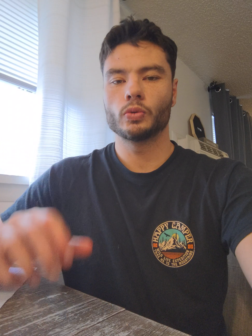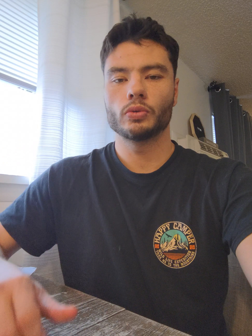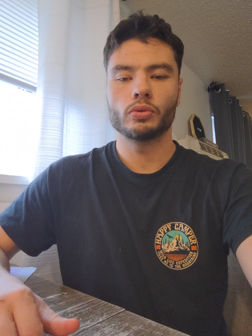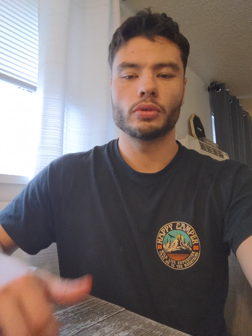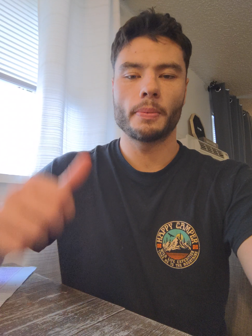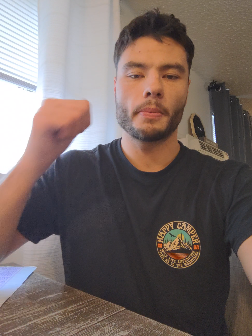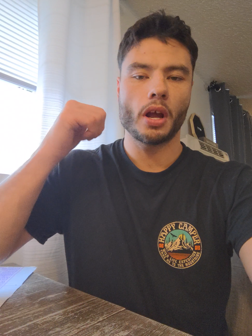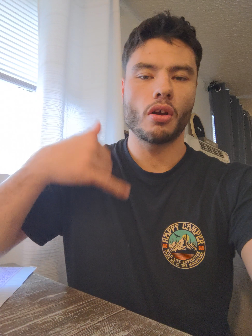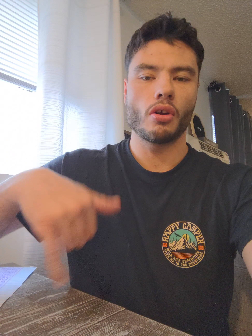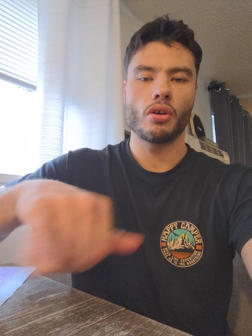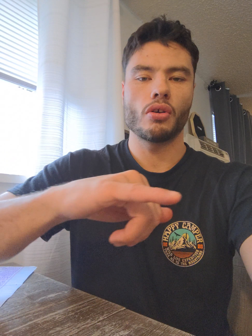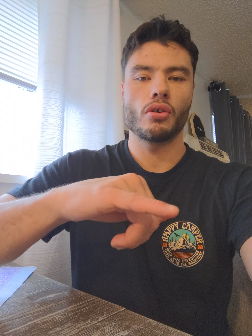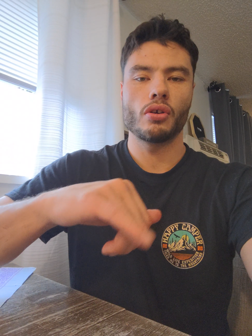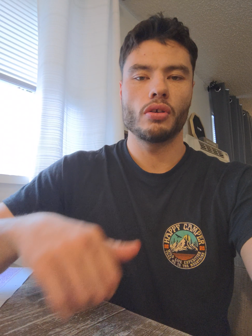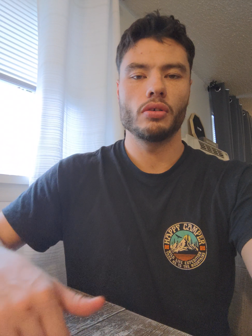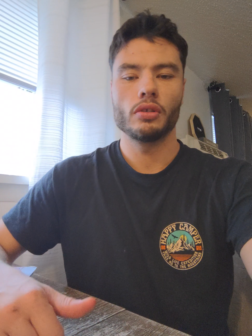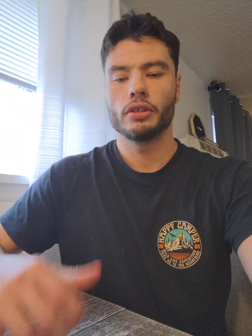backyard